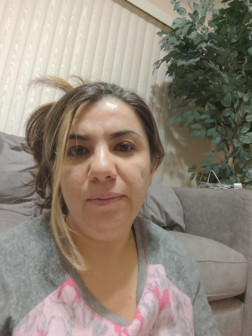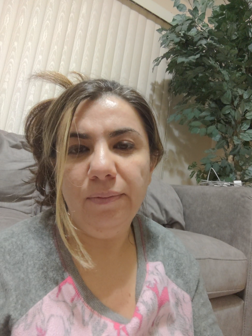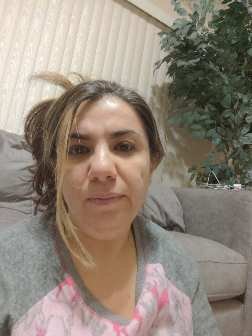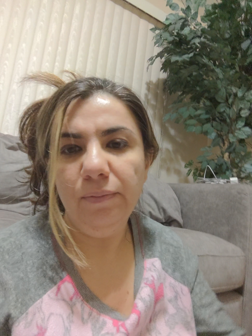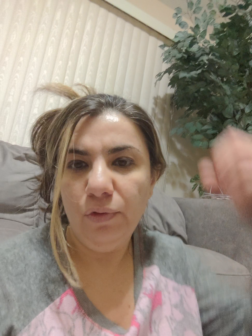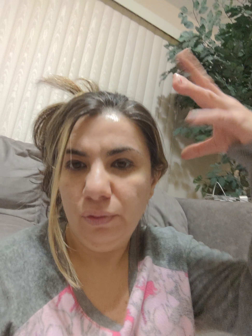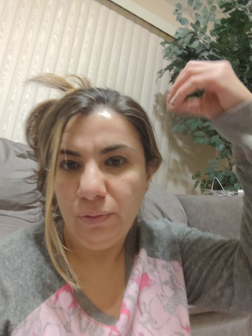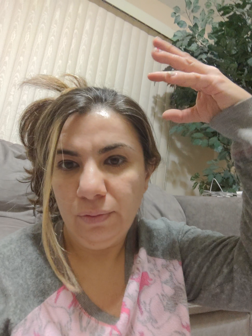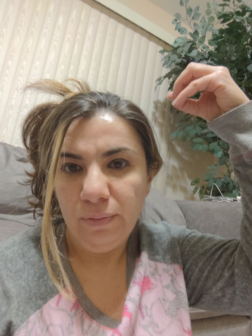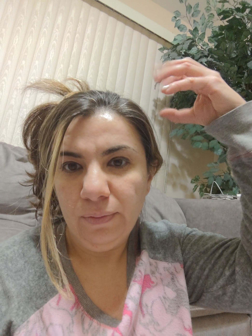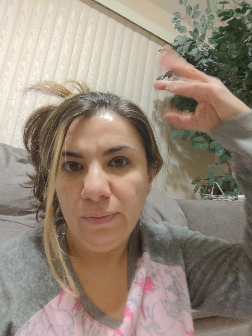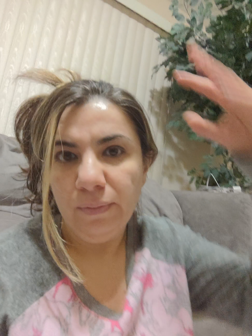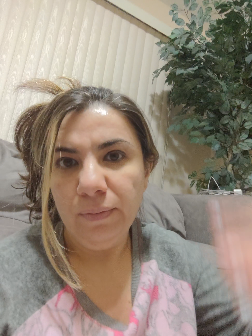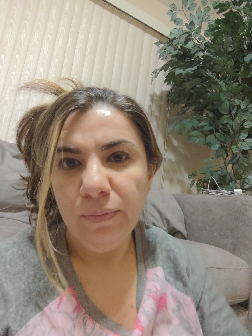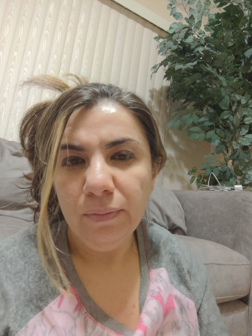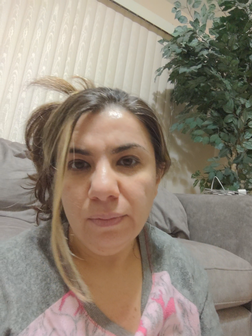shower